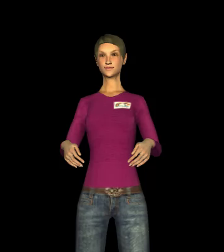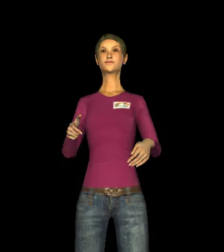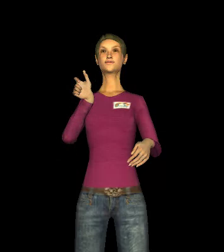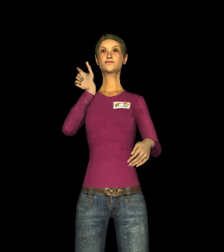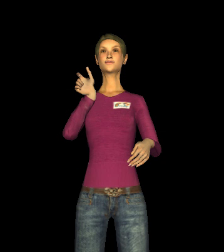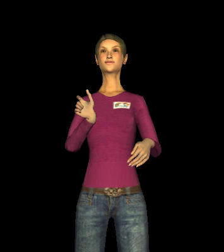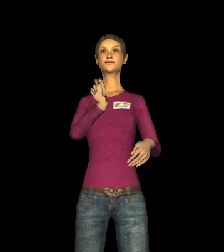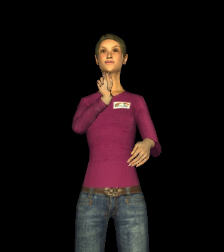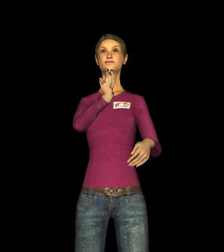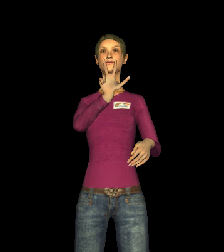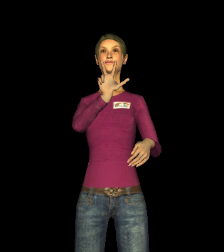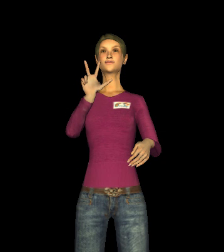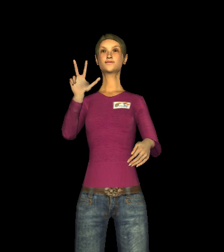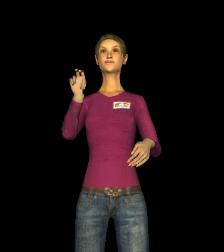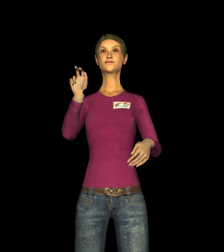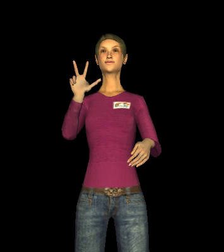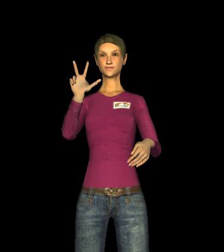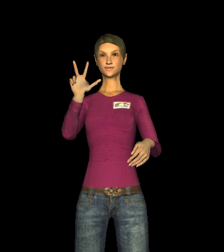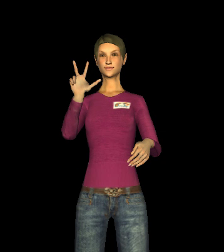راكب